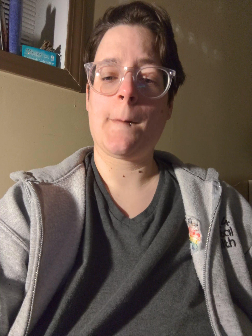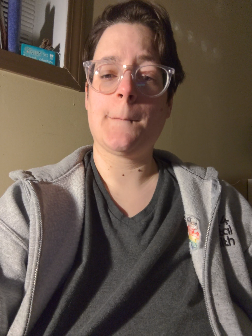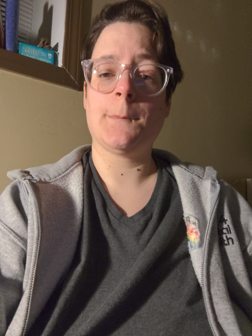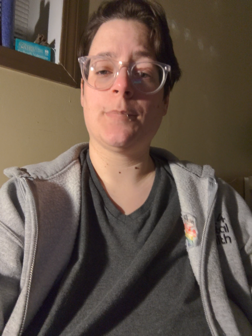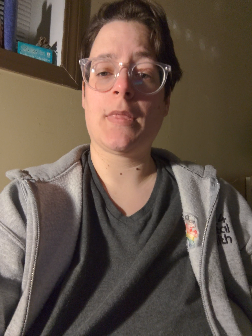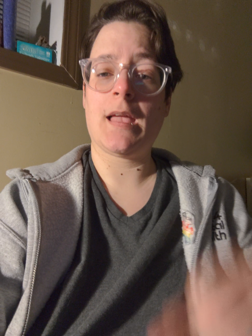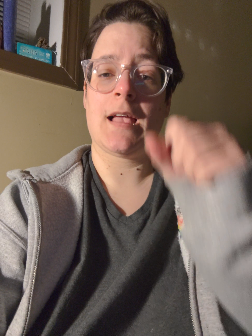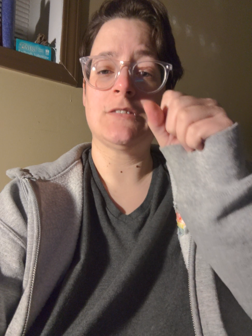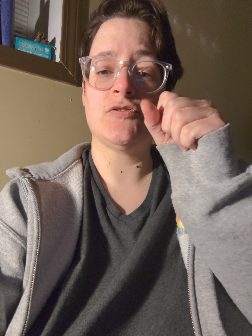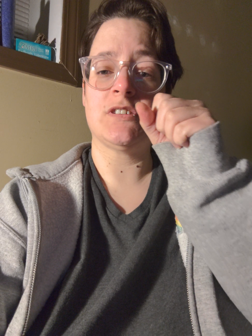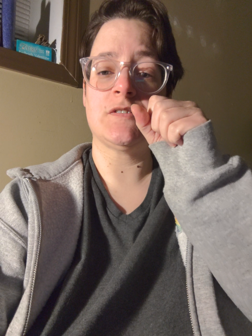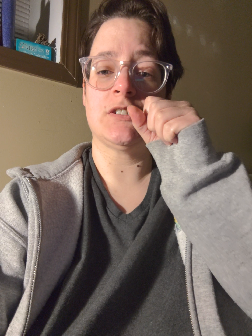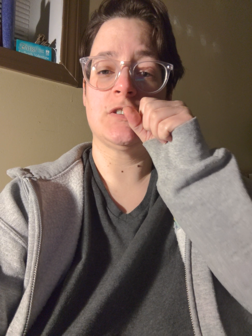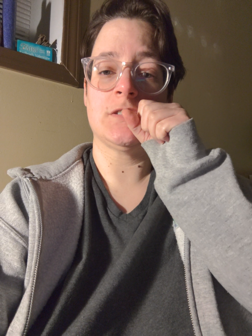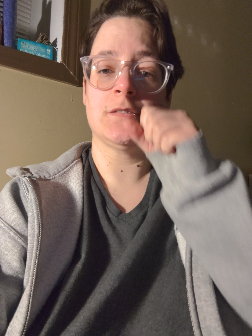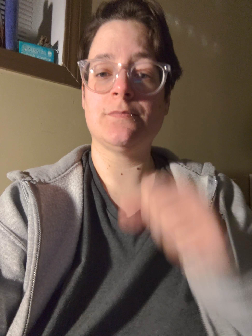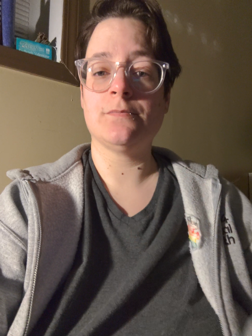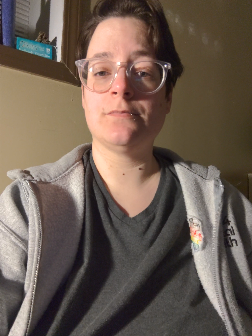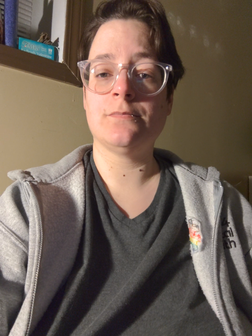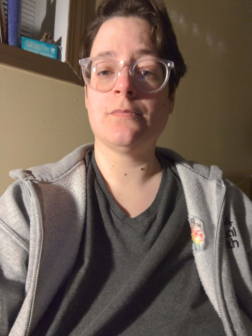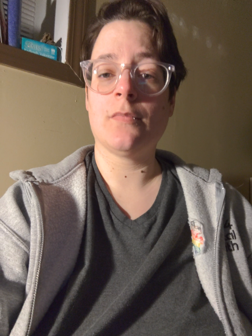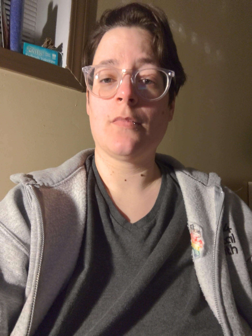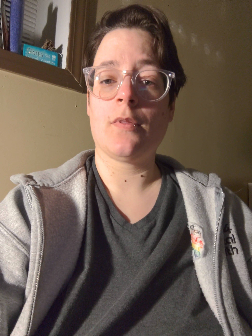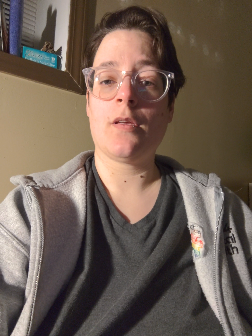carrot